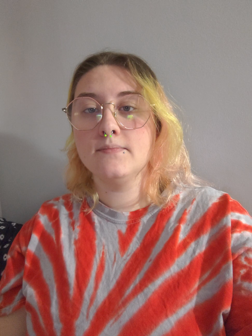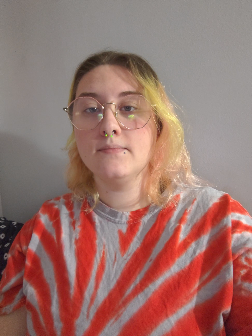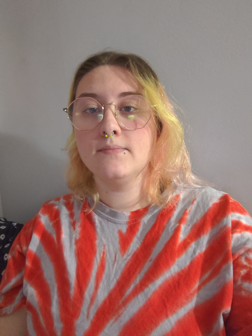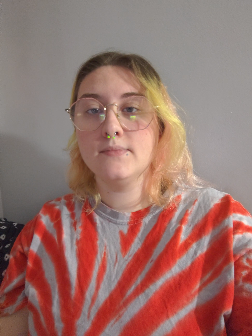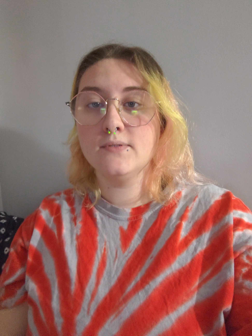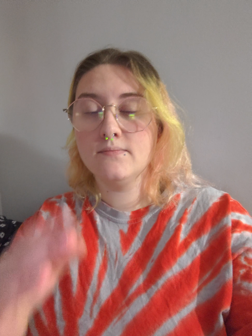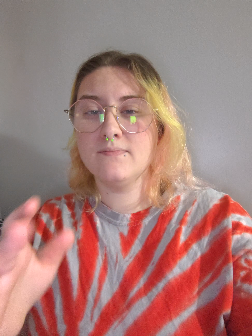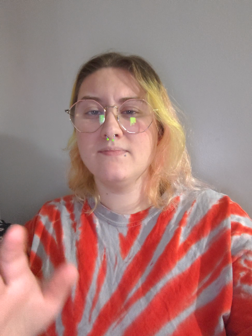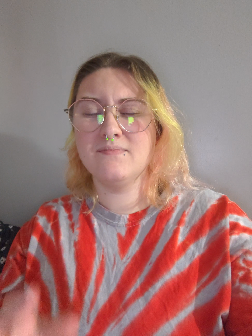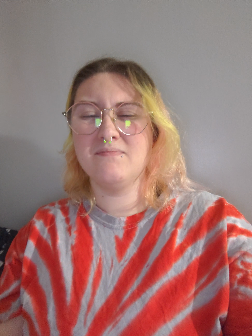hungry